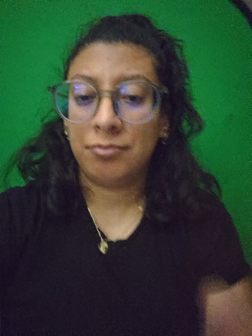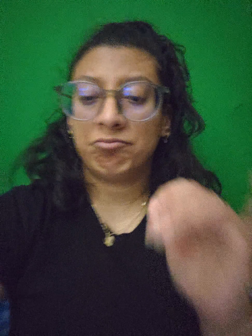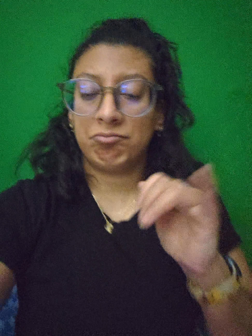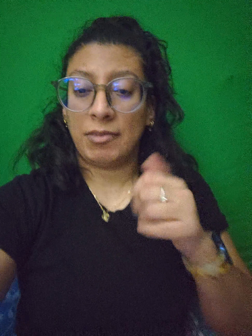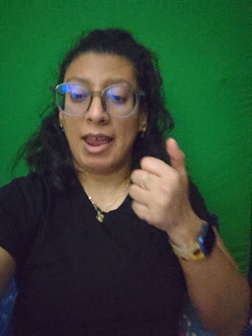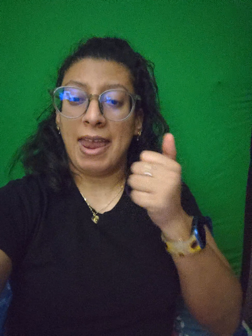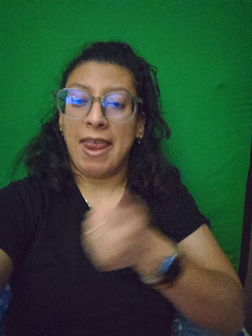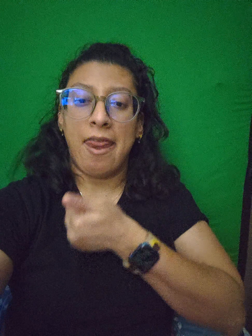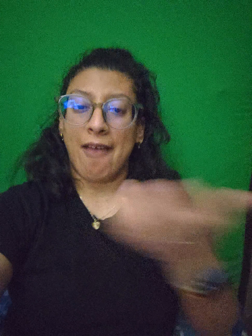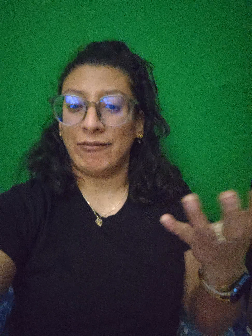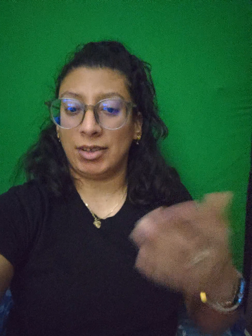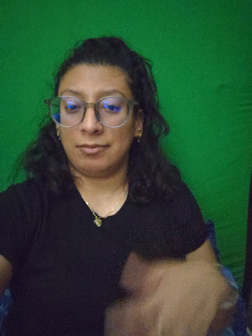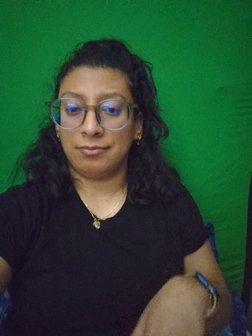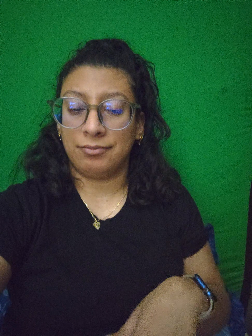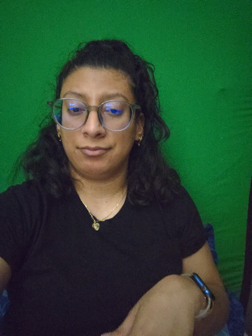every